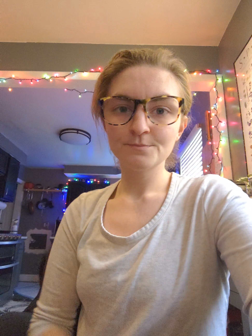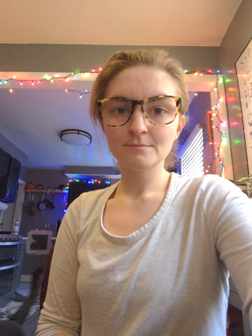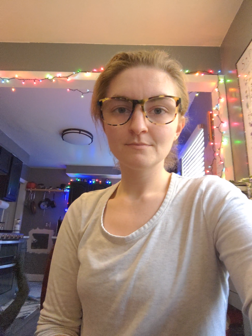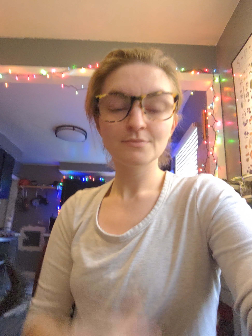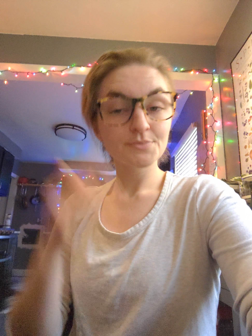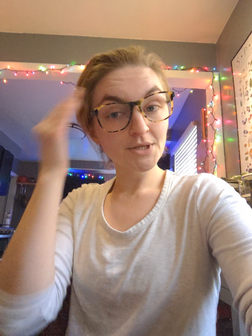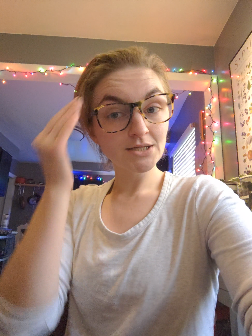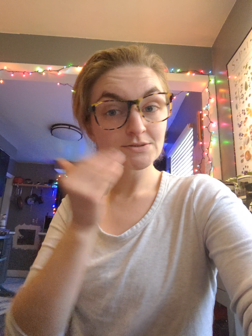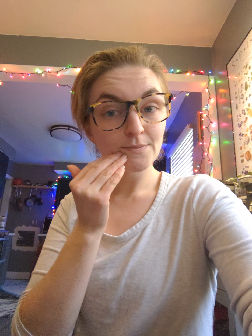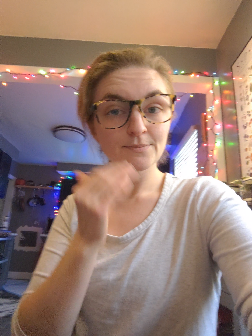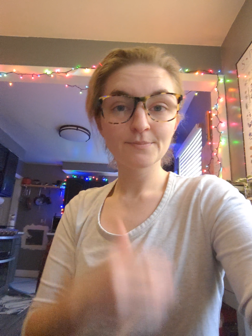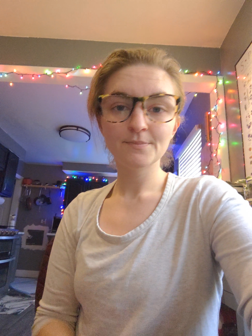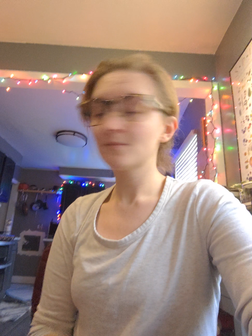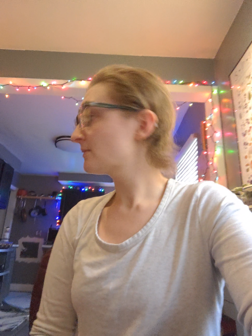head